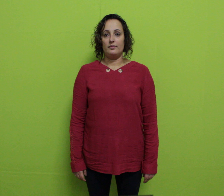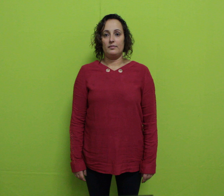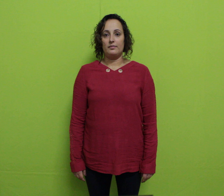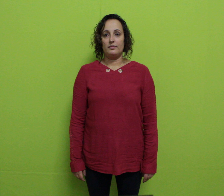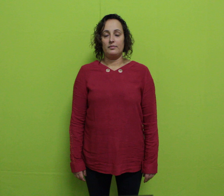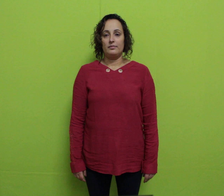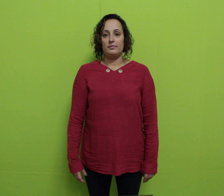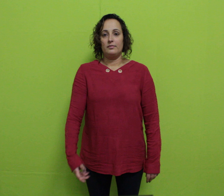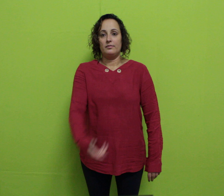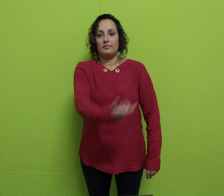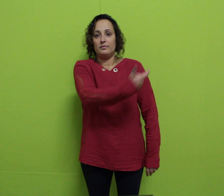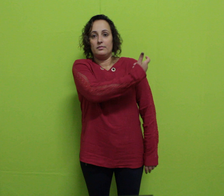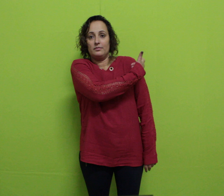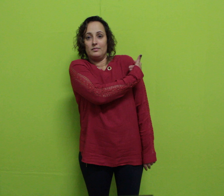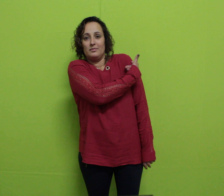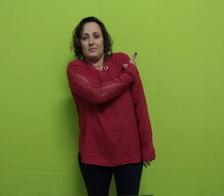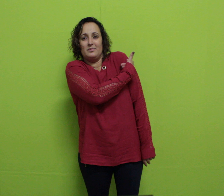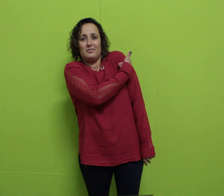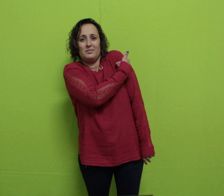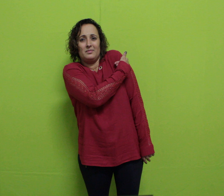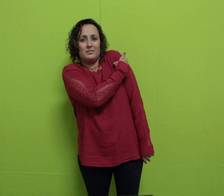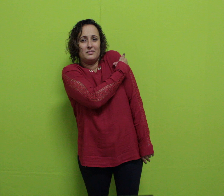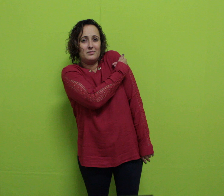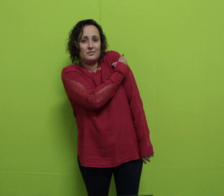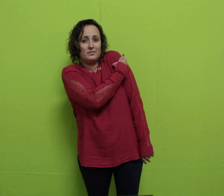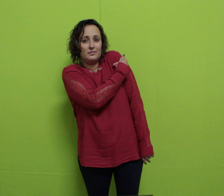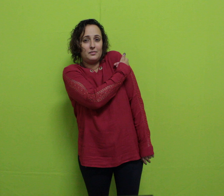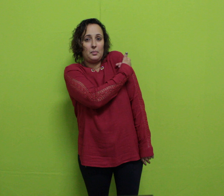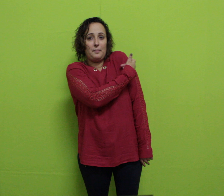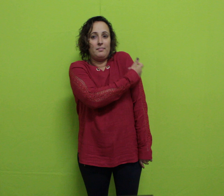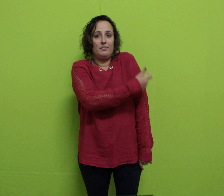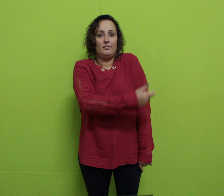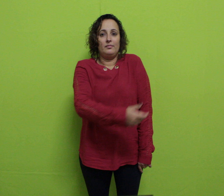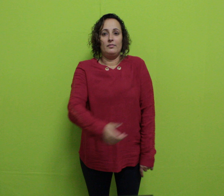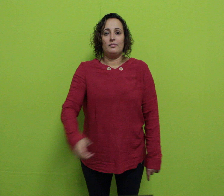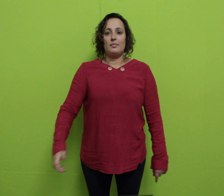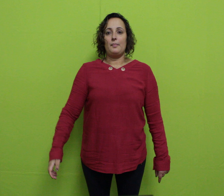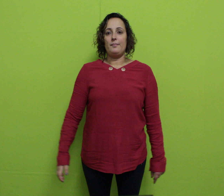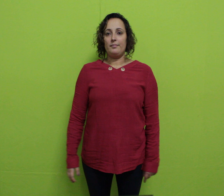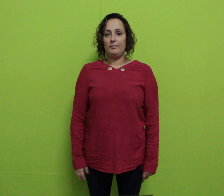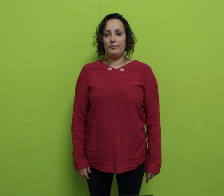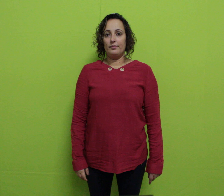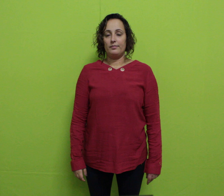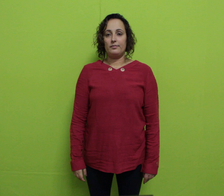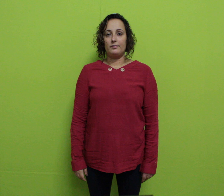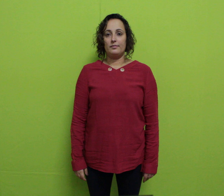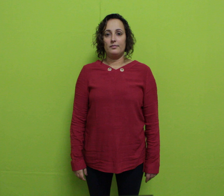vacina